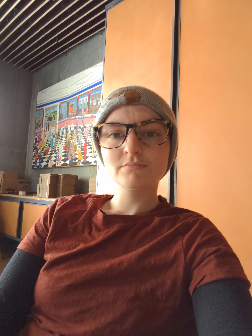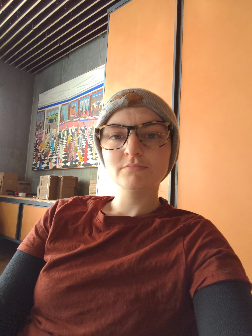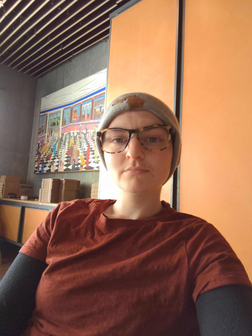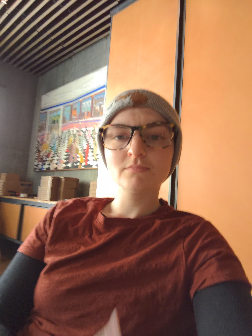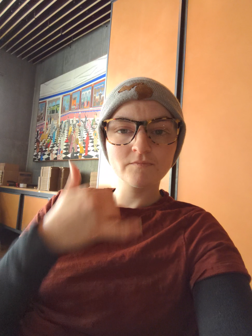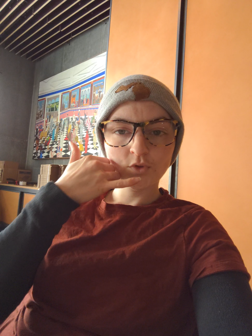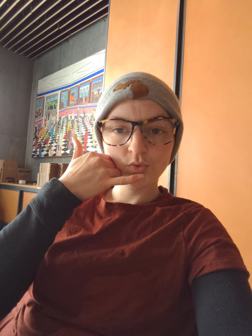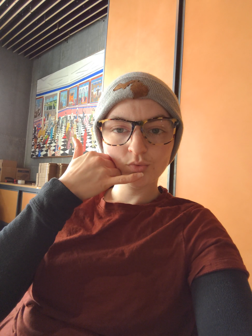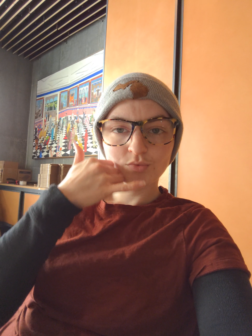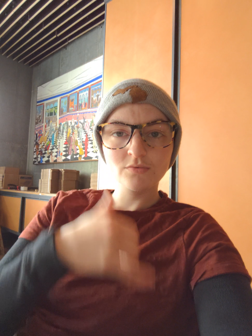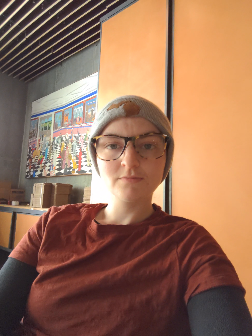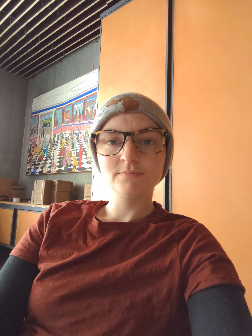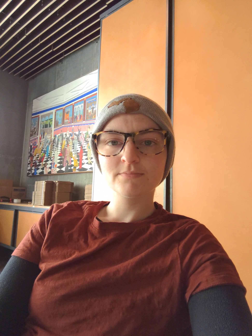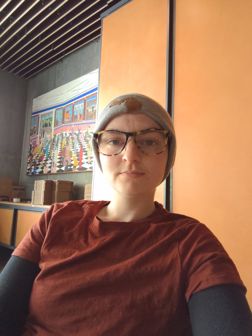call on the phone